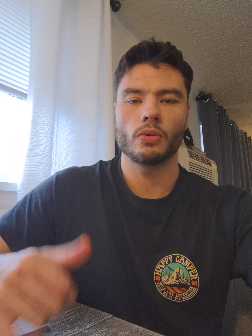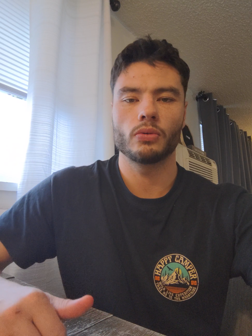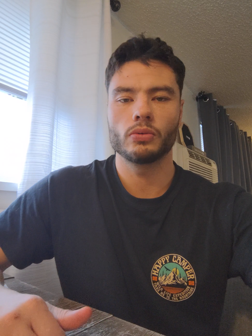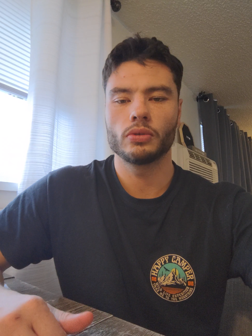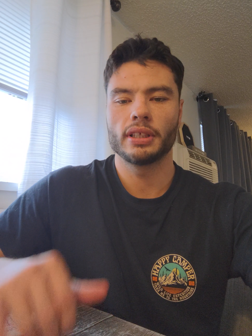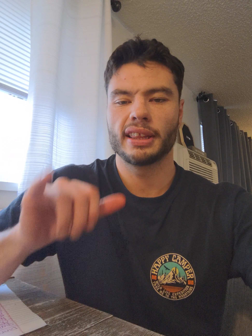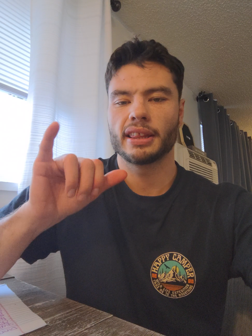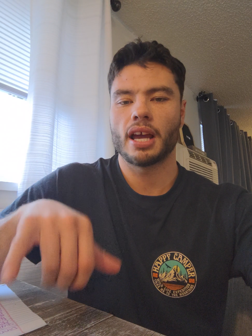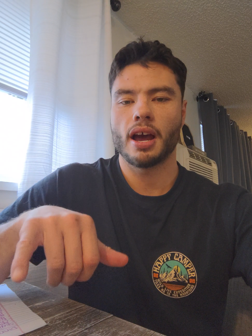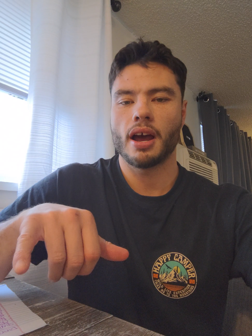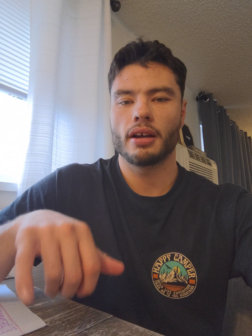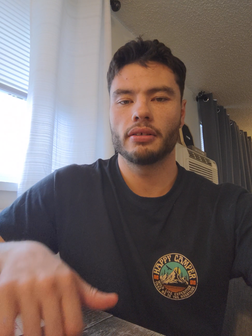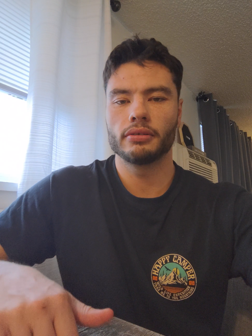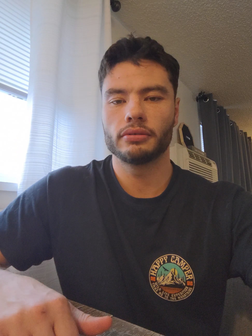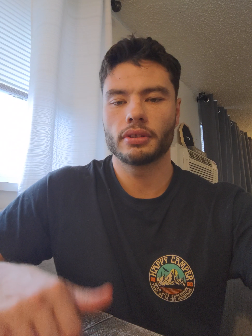that